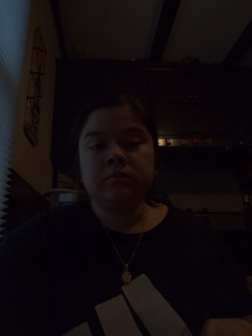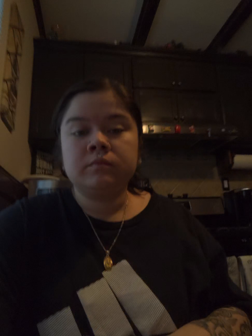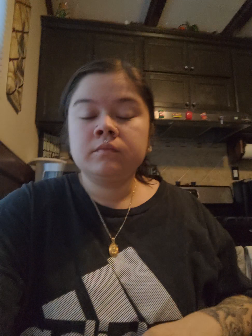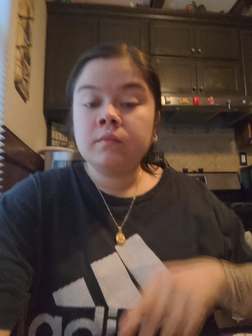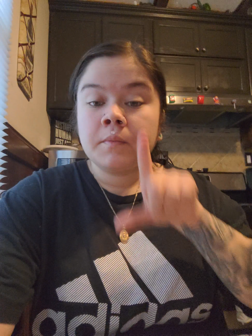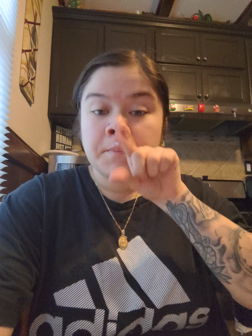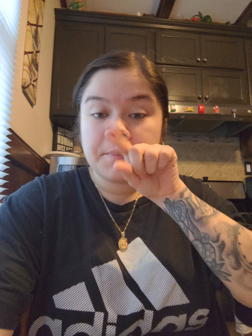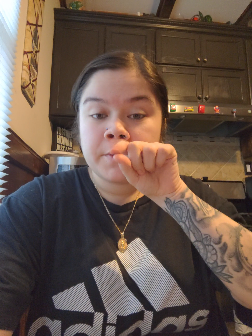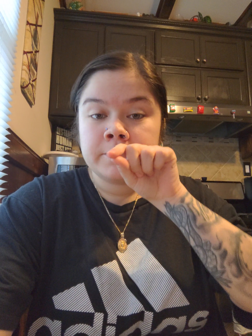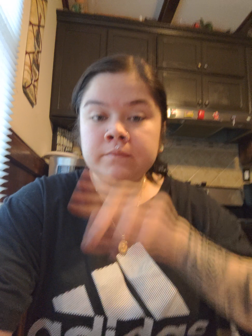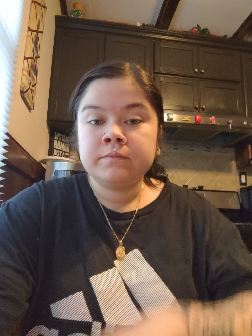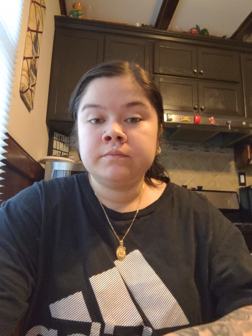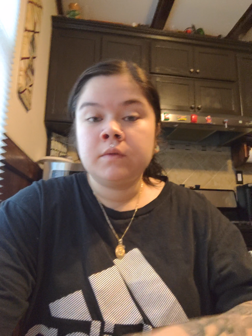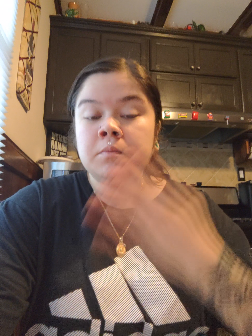bird